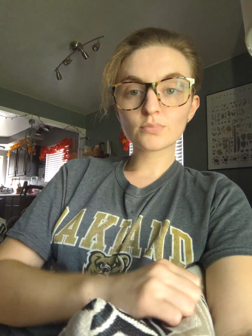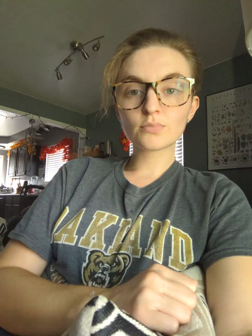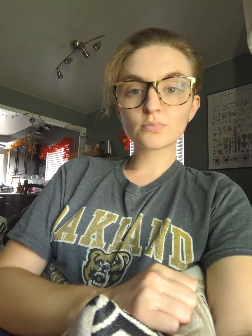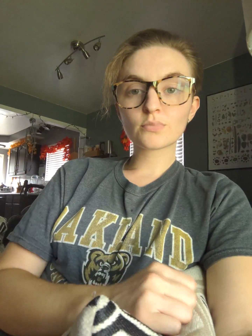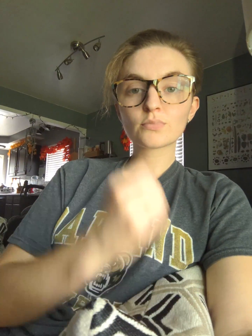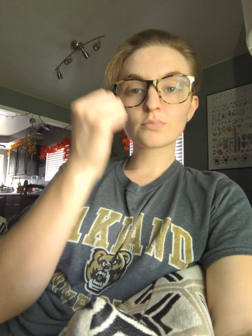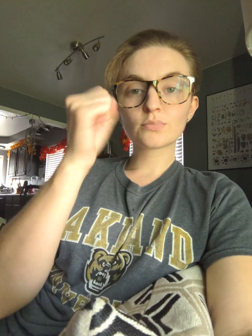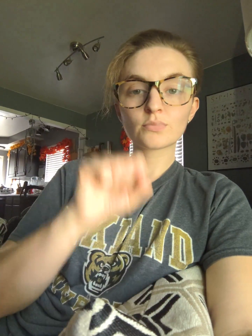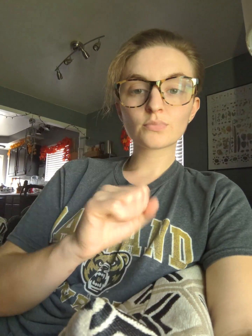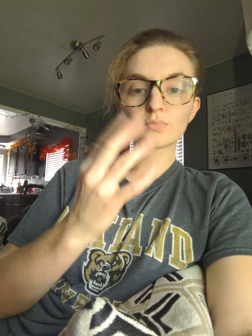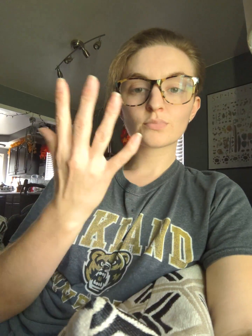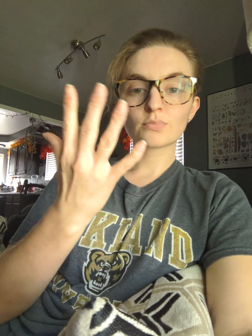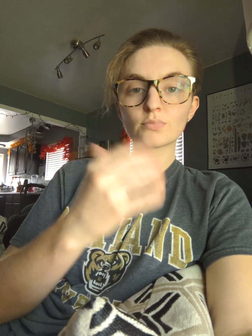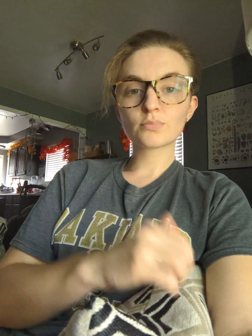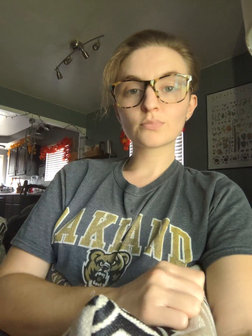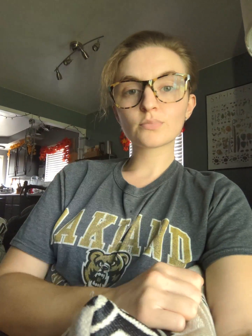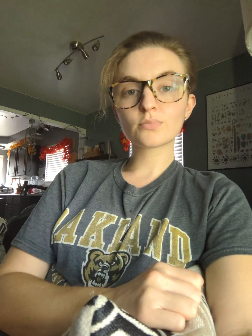gloves